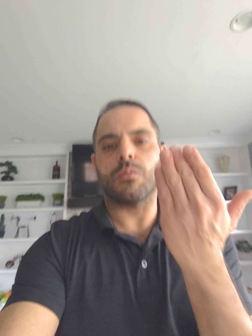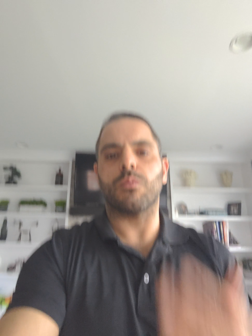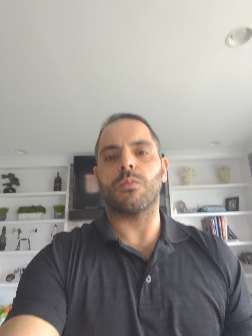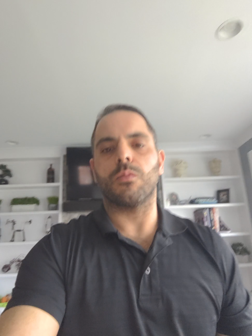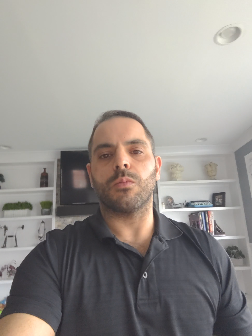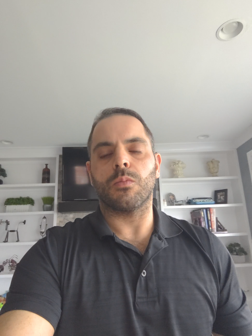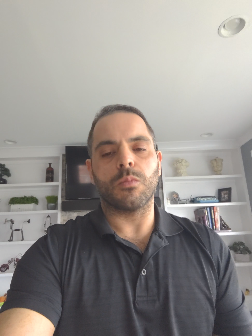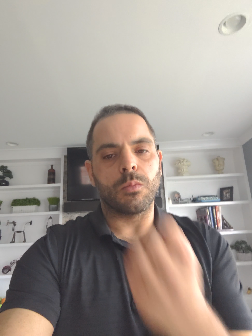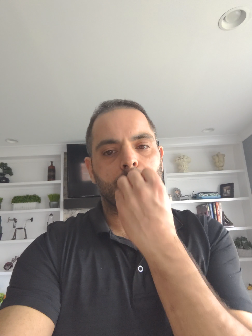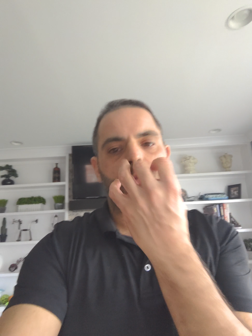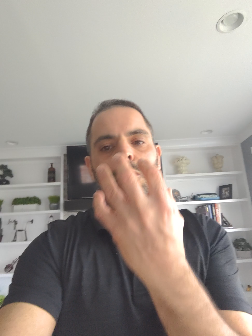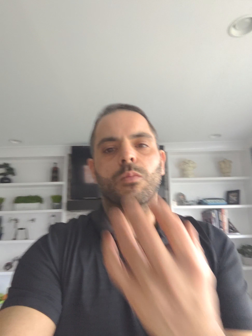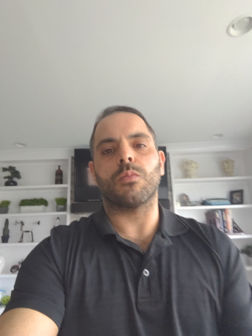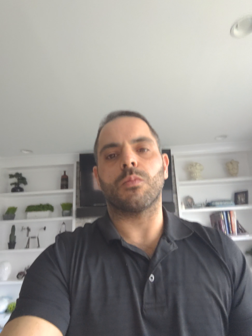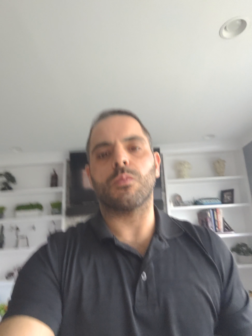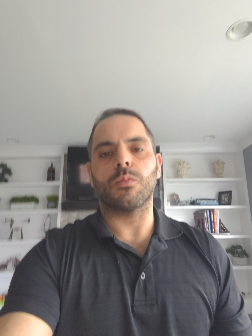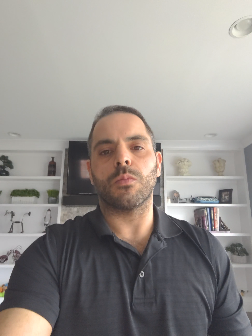blow